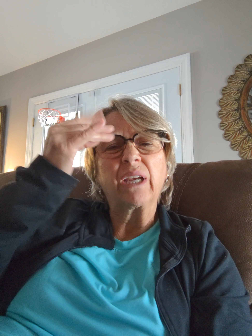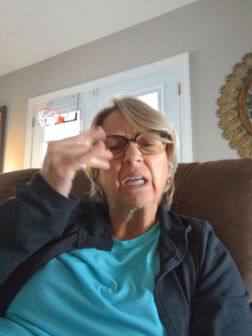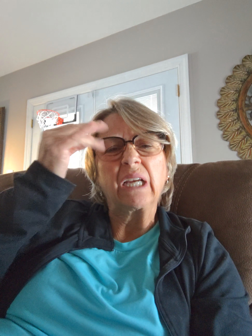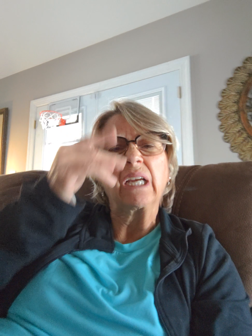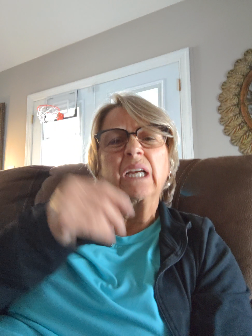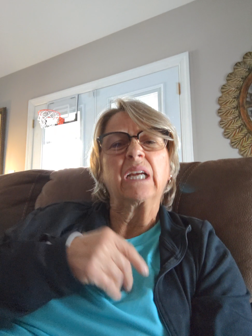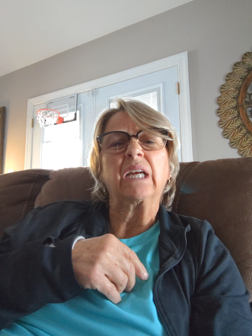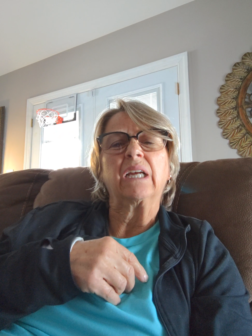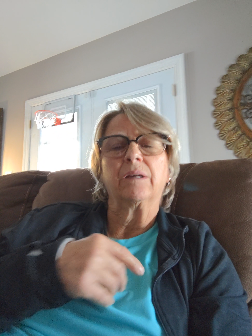think